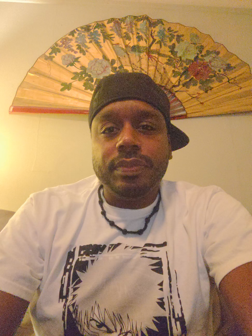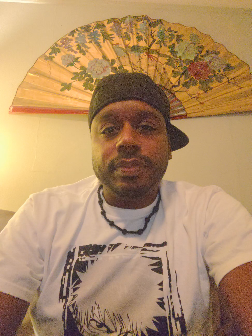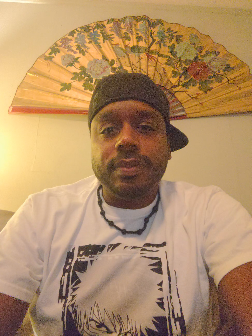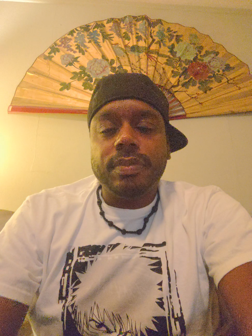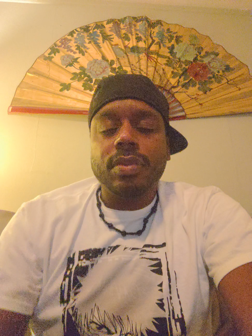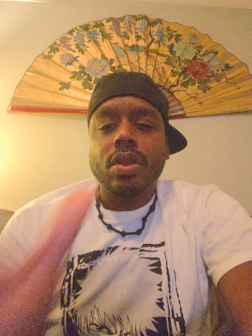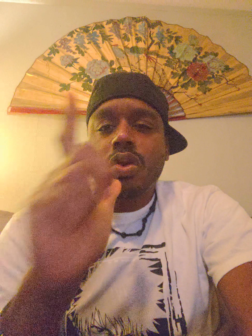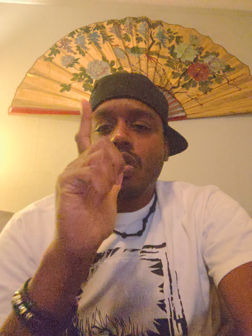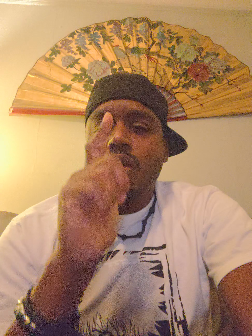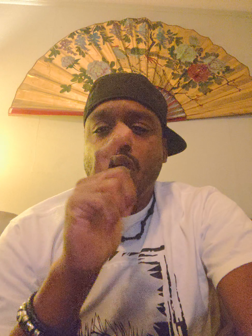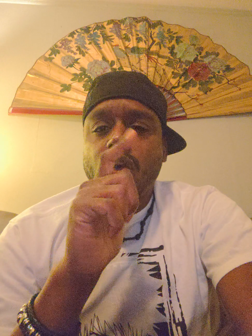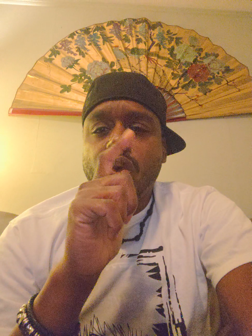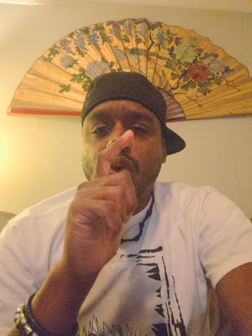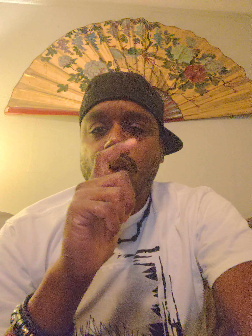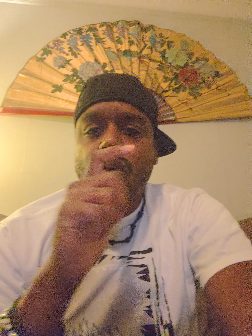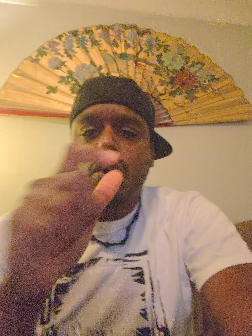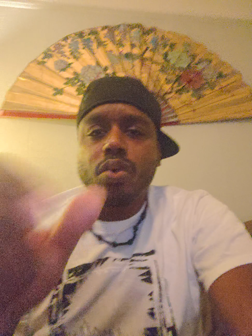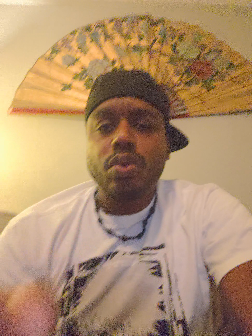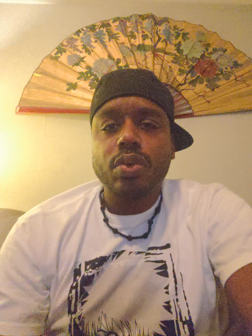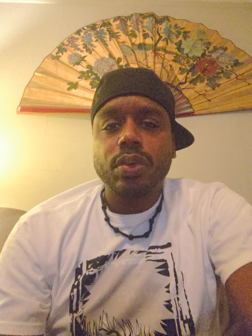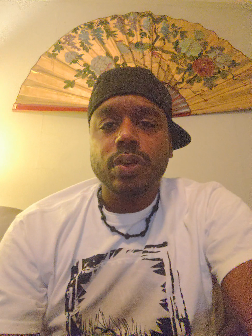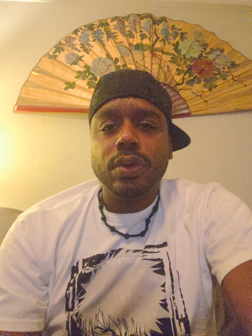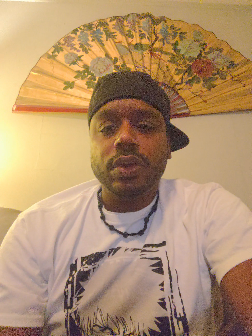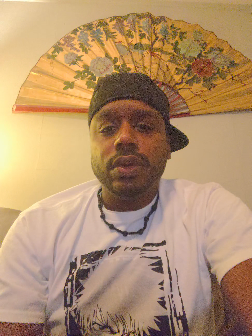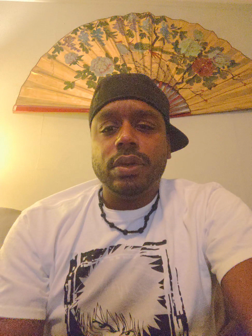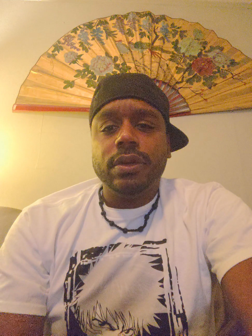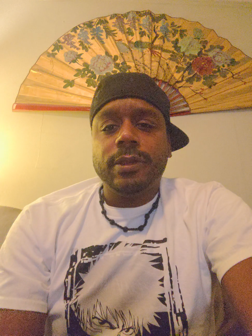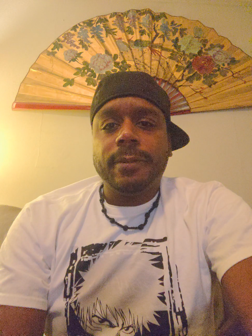who